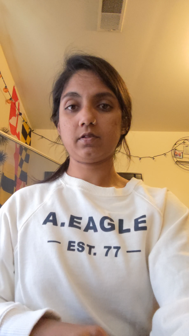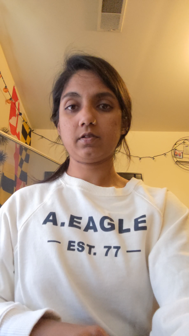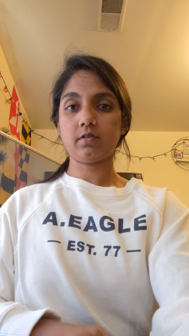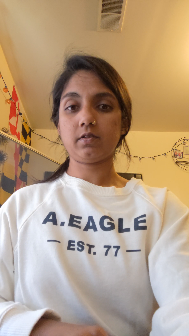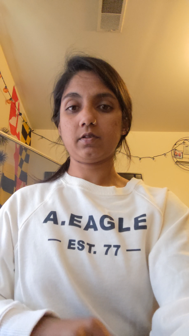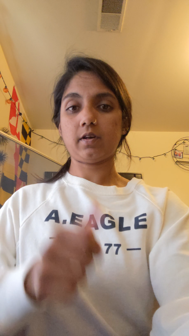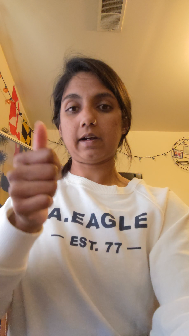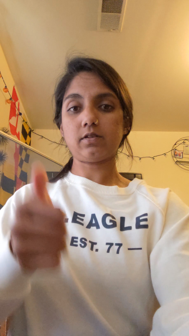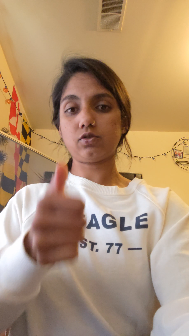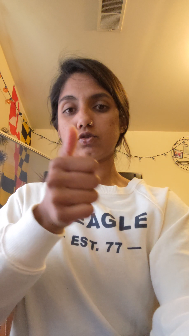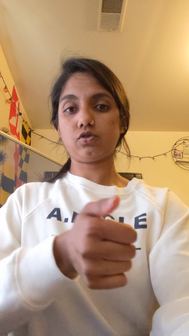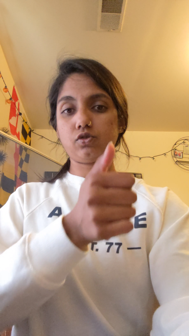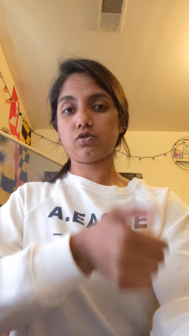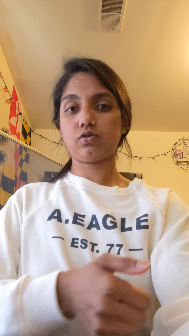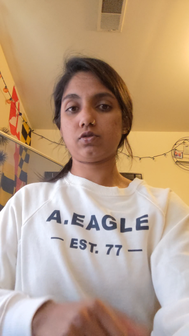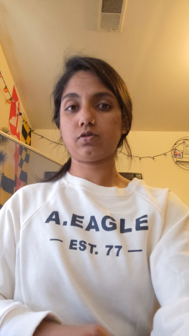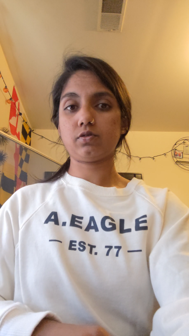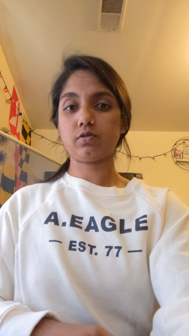each